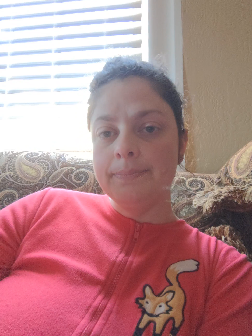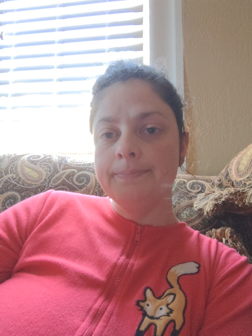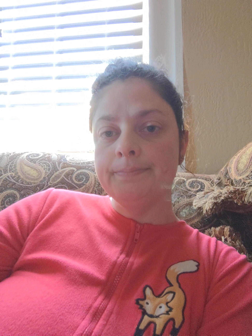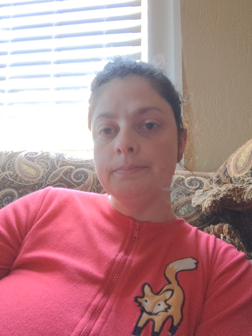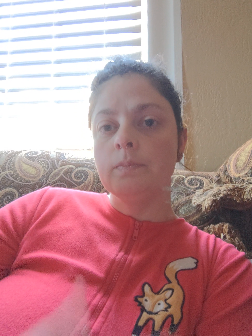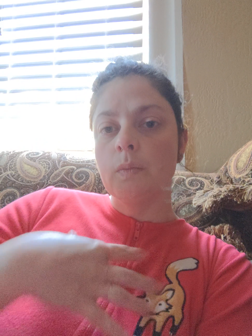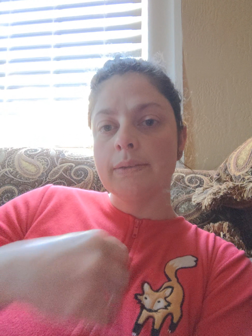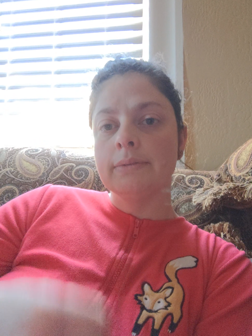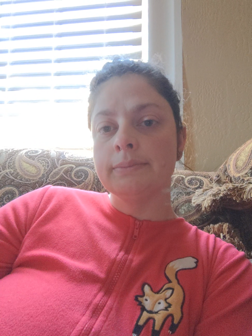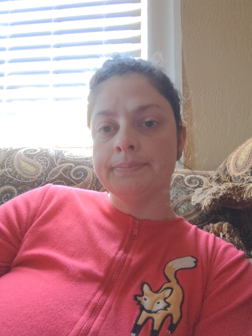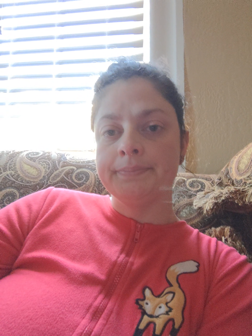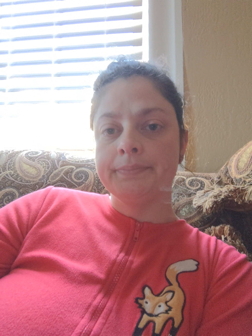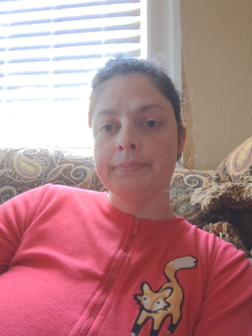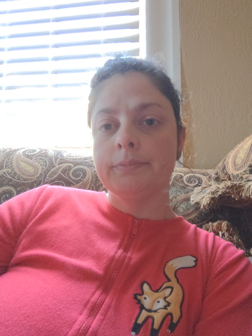white